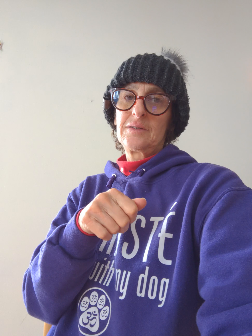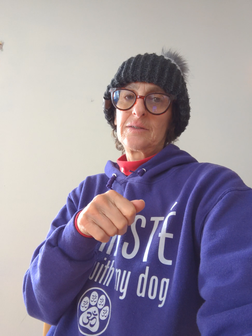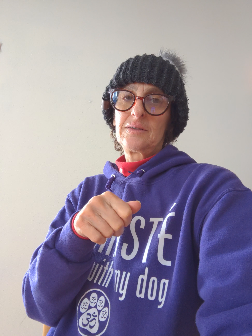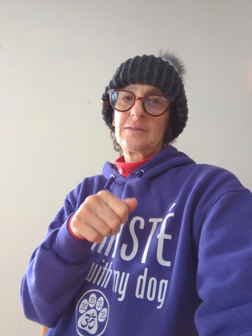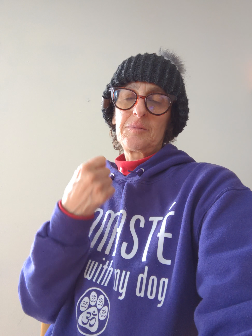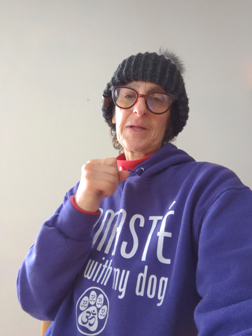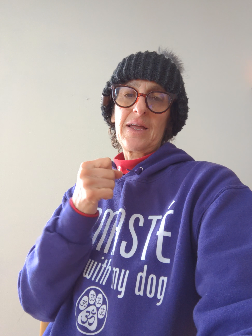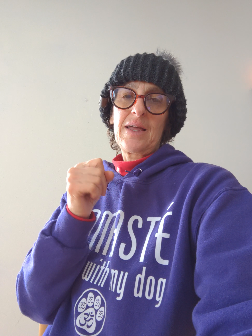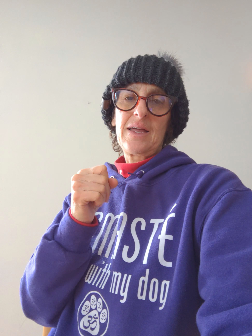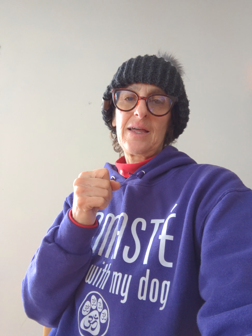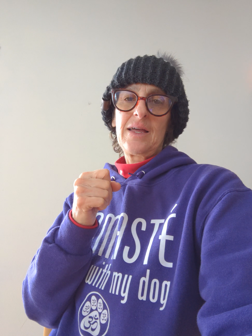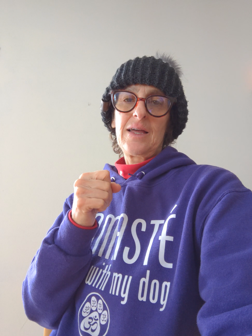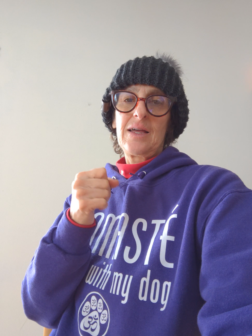make